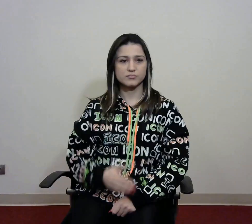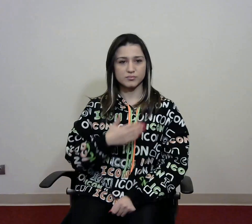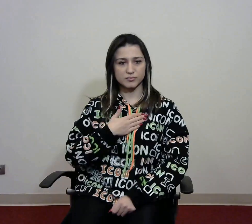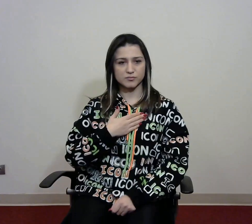mənim